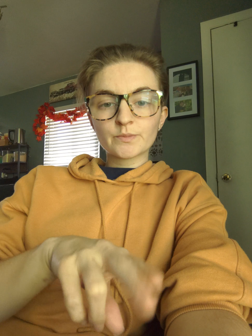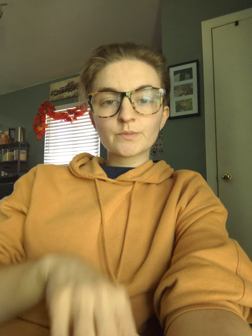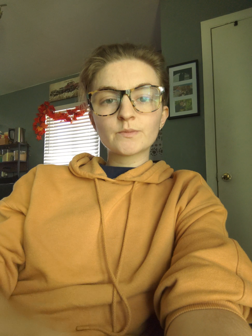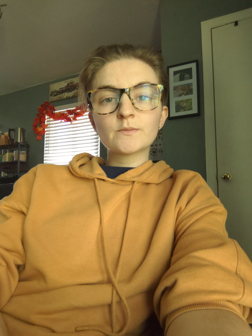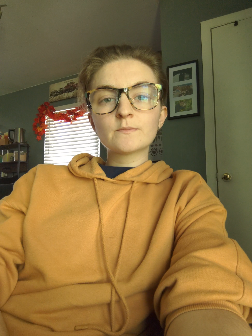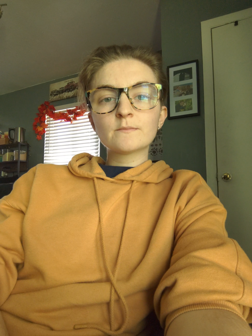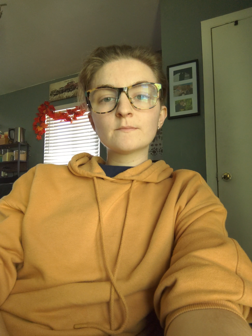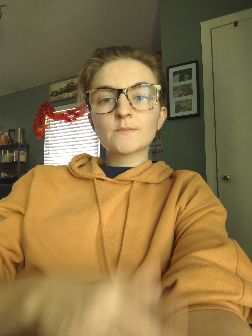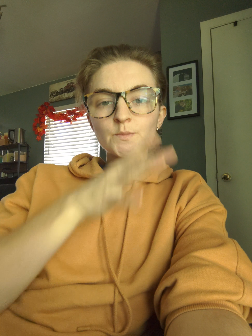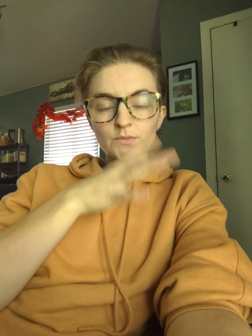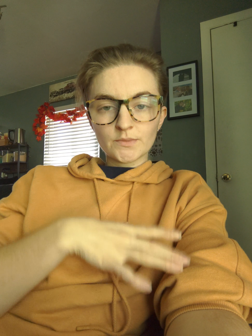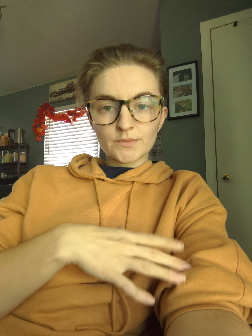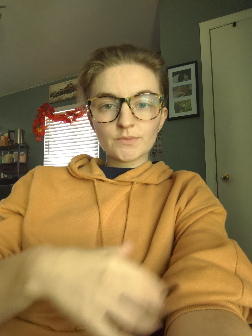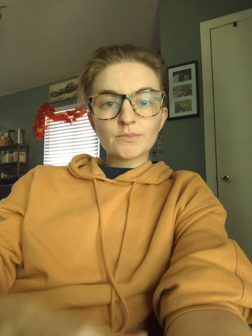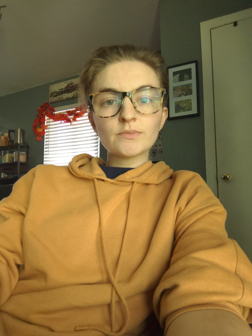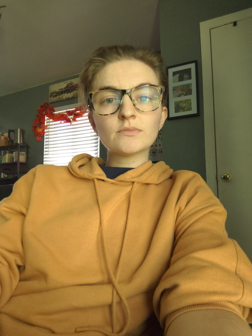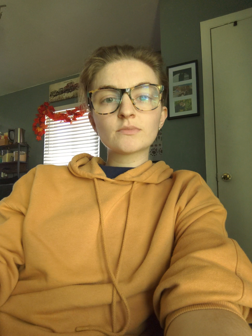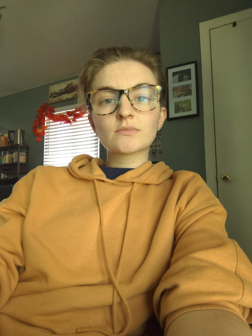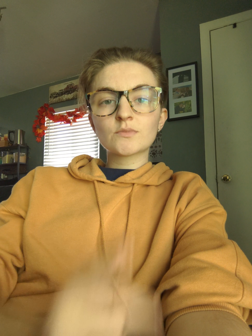lady